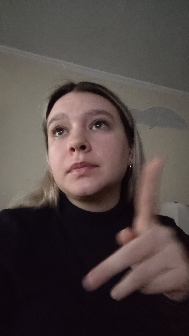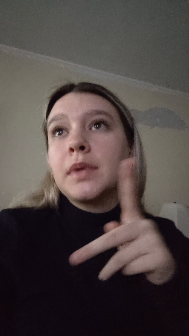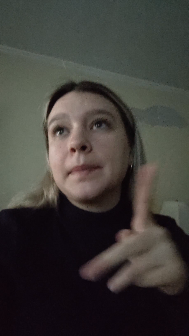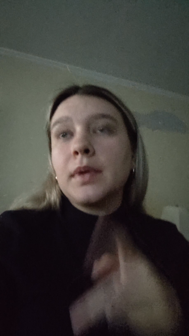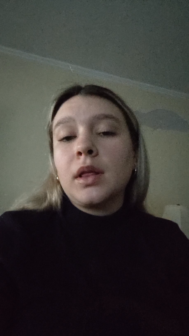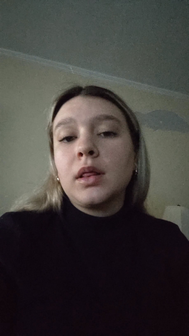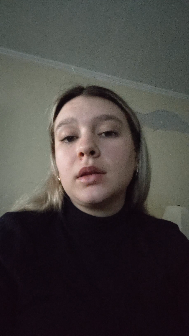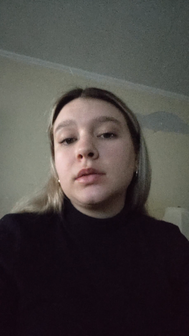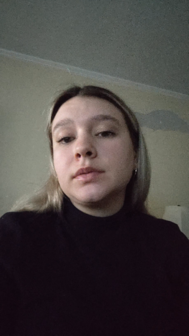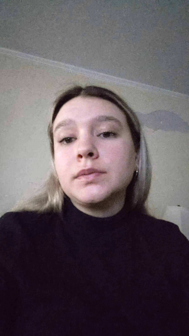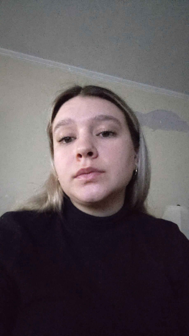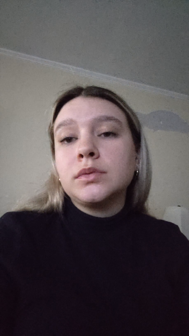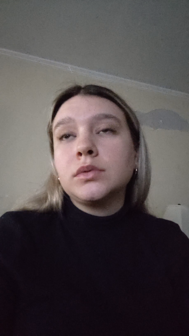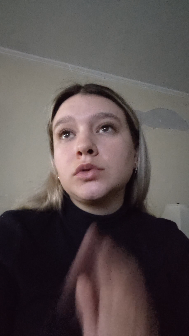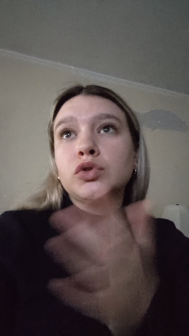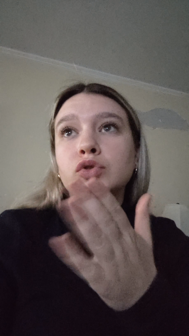share